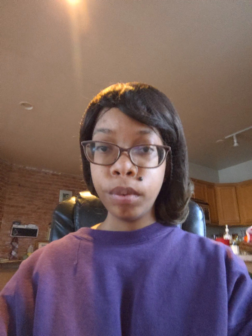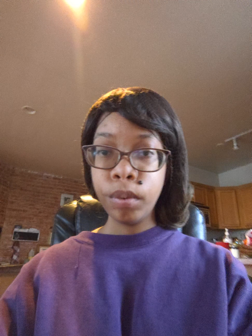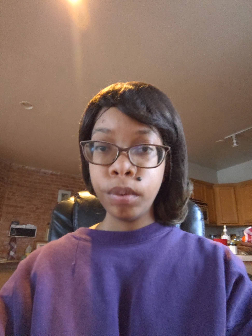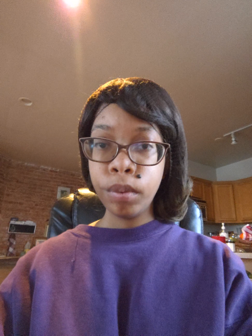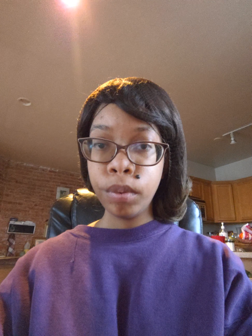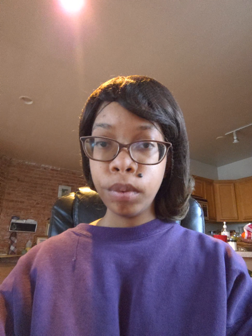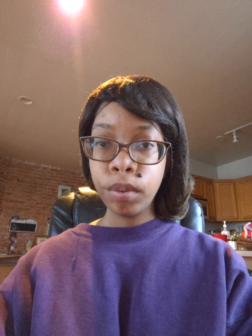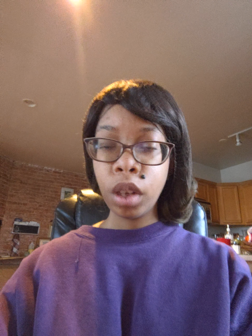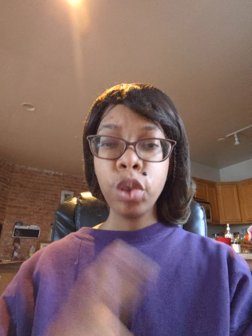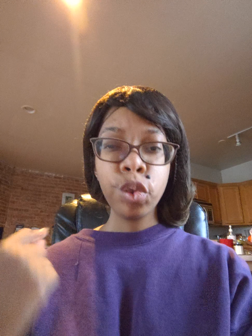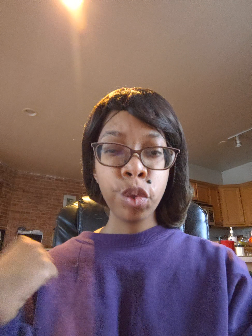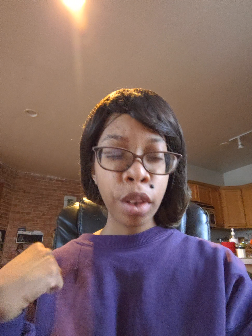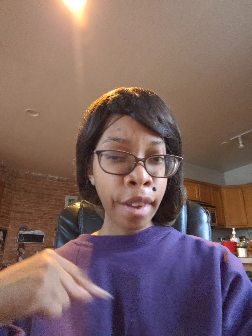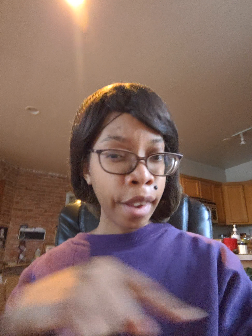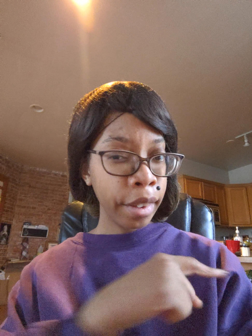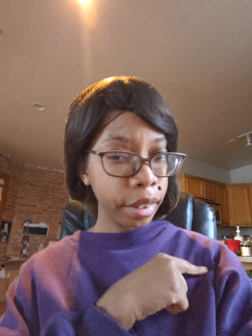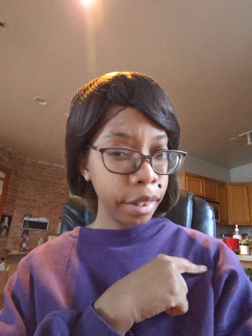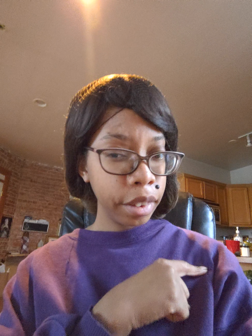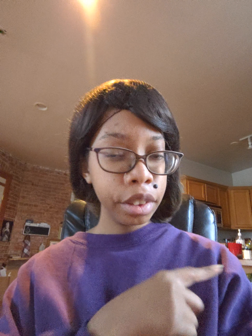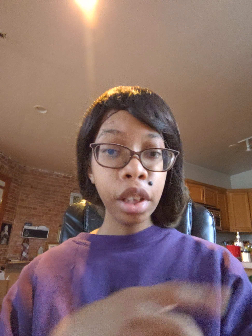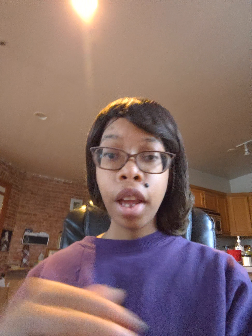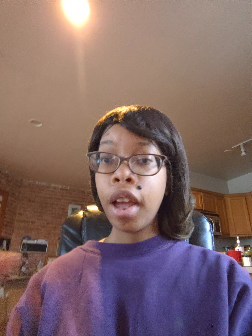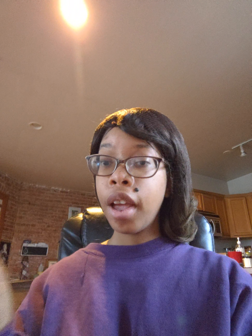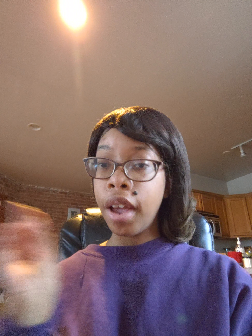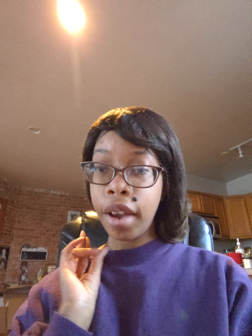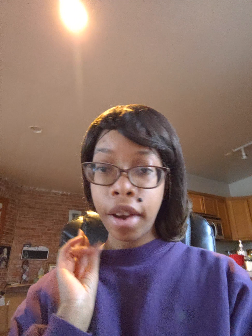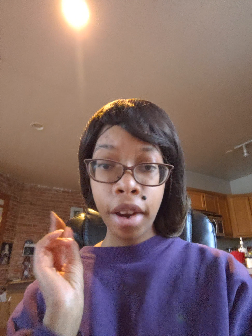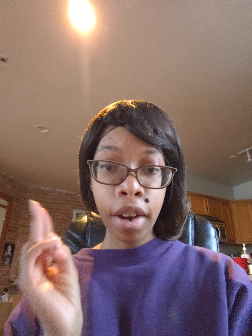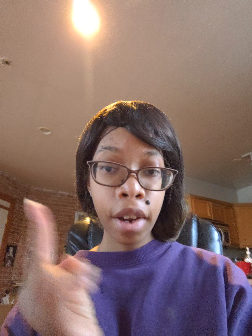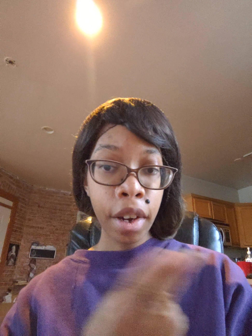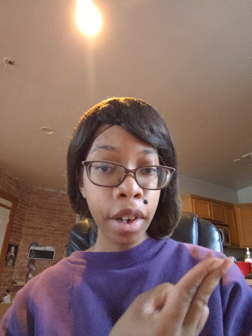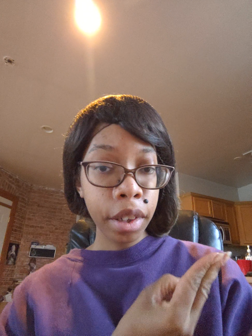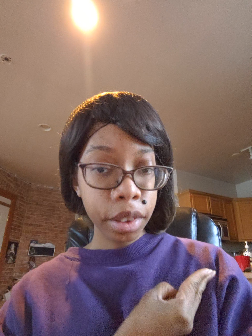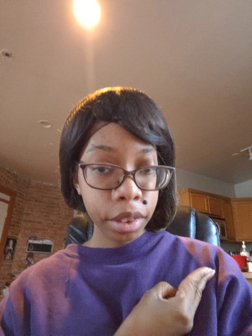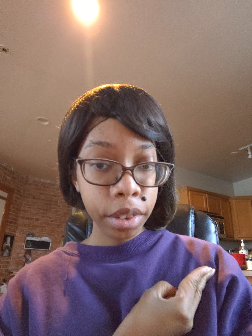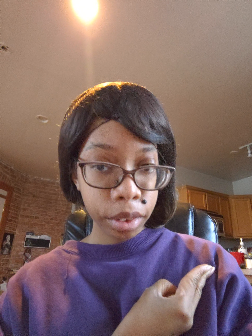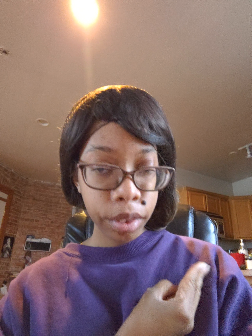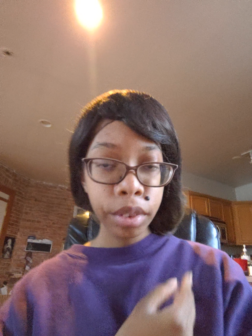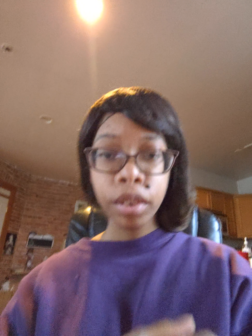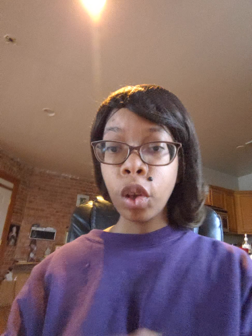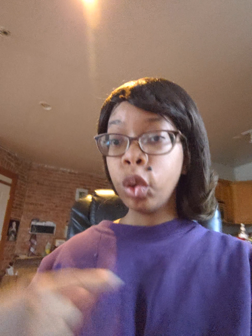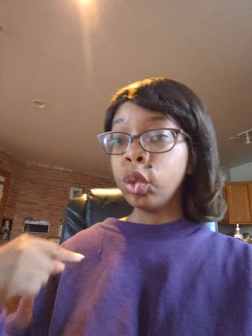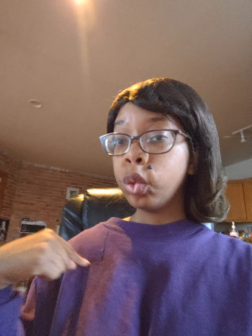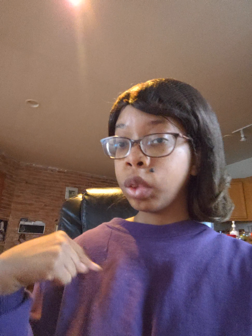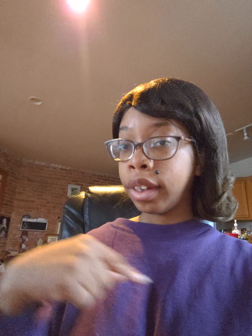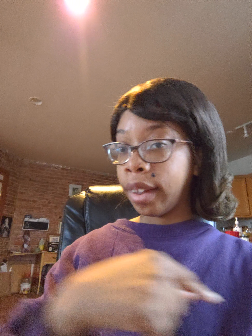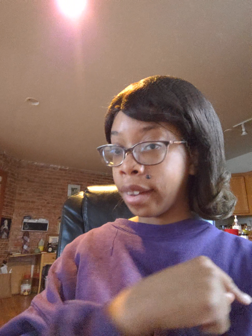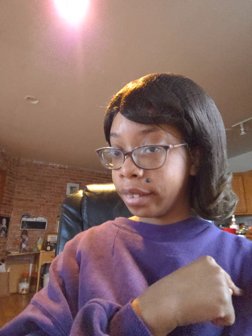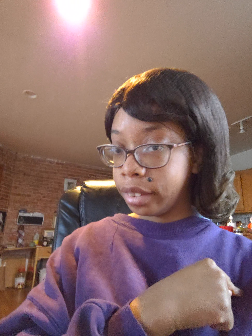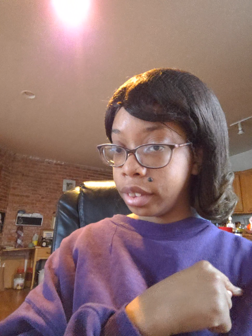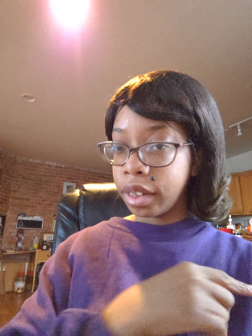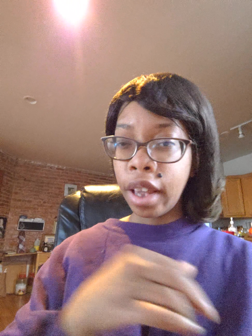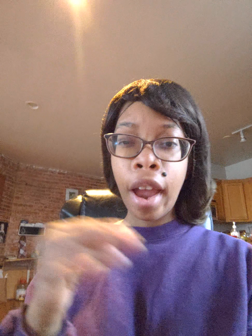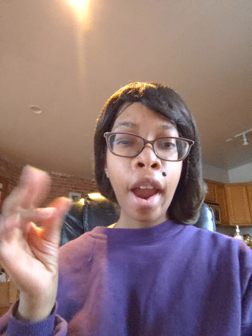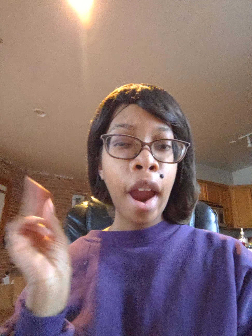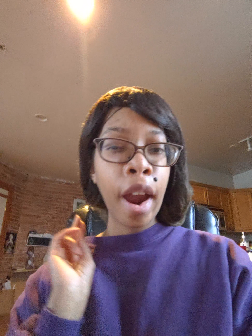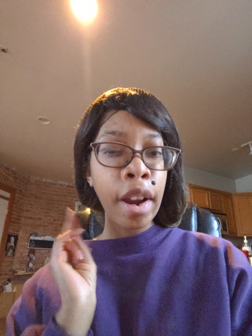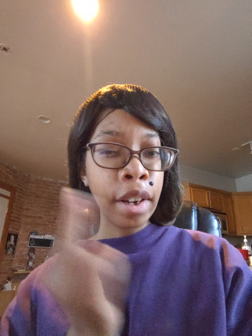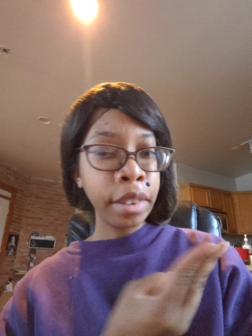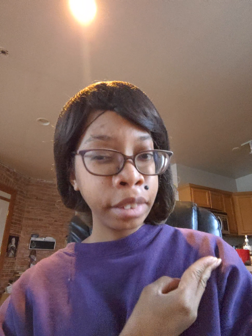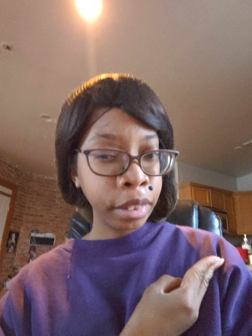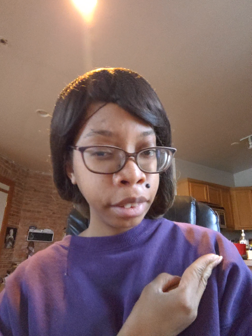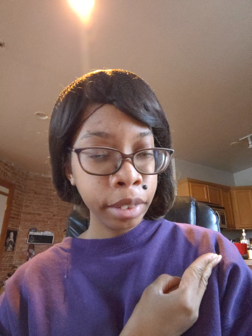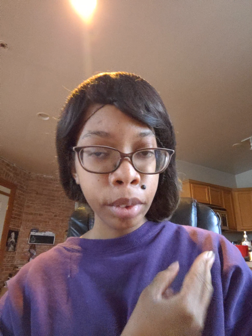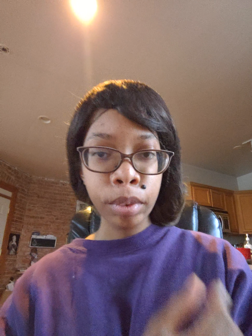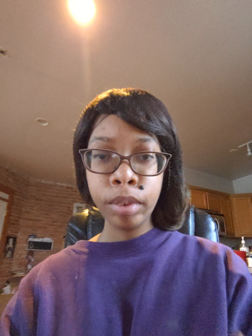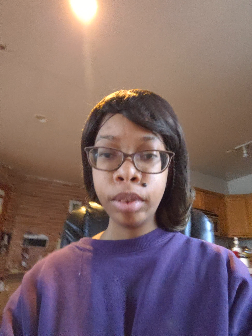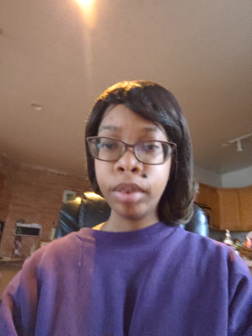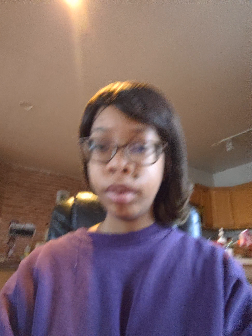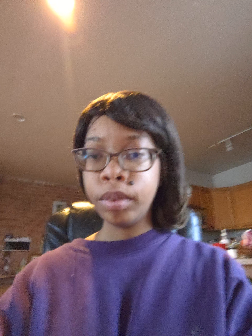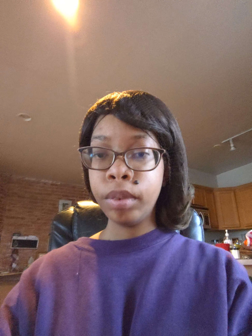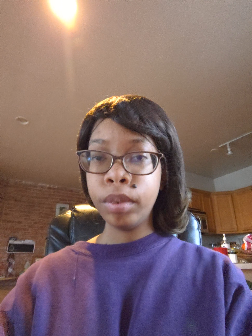we